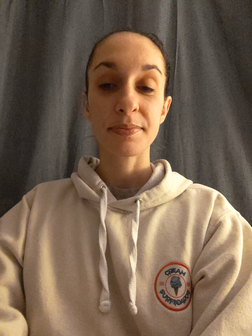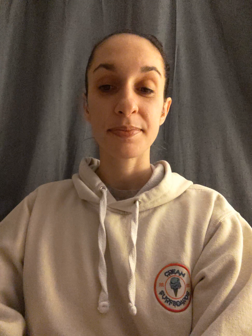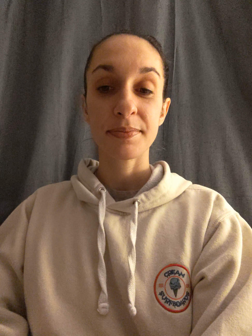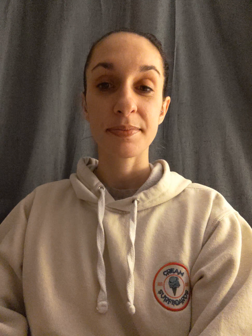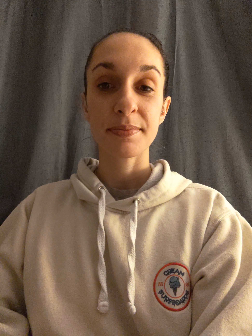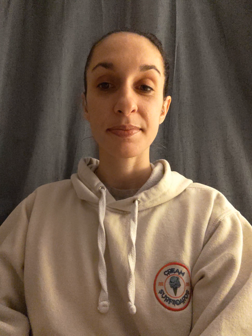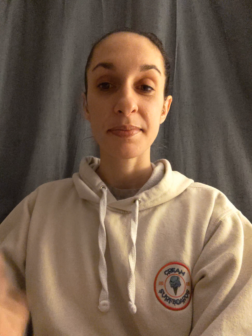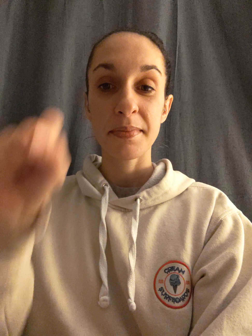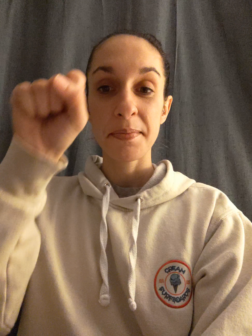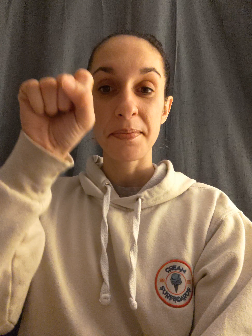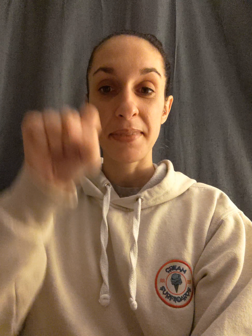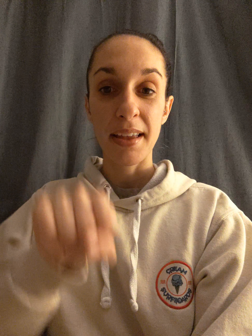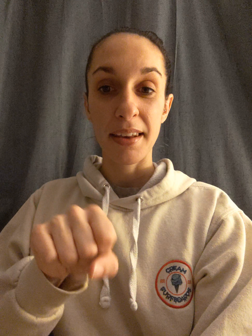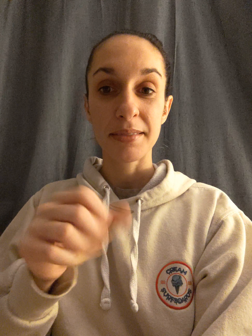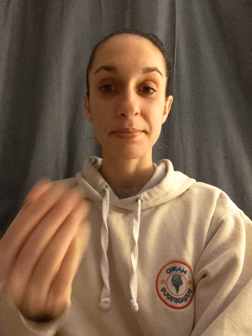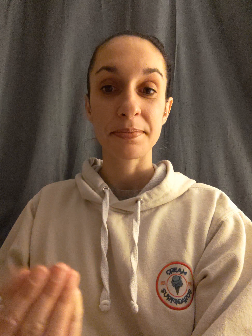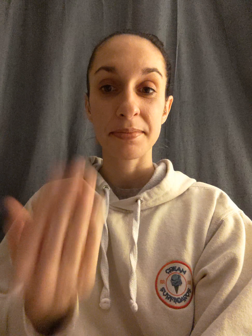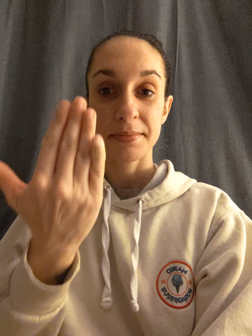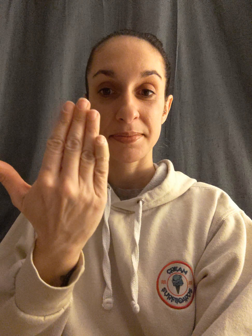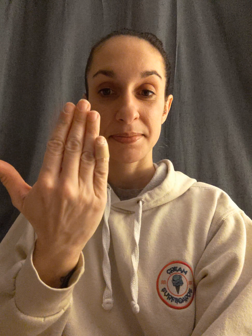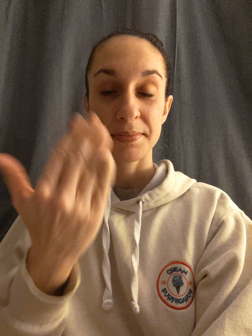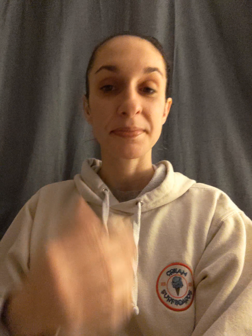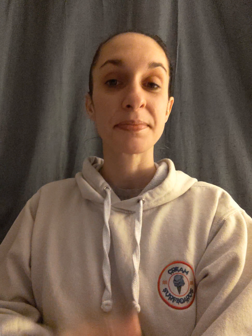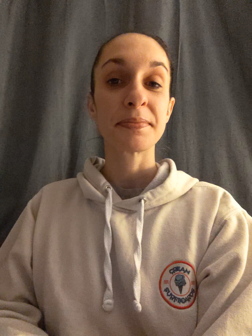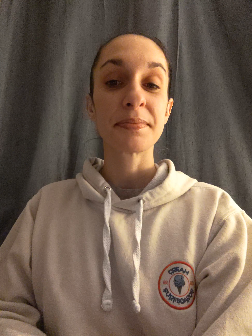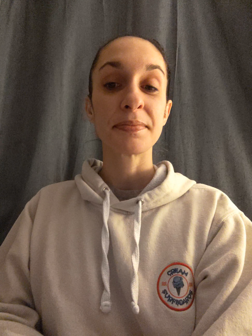mitten